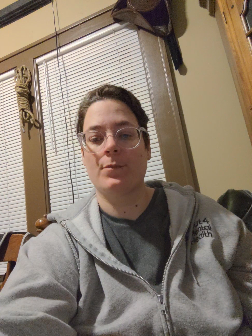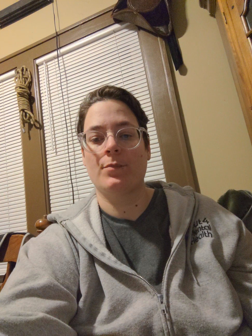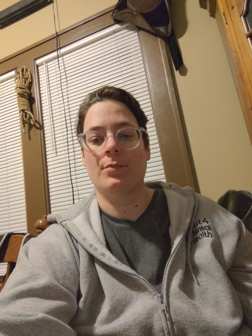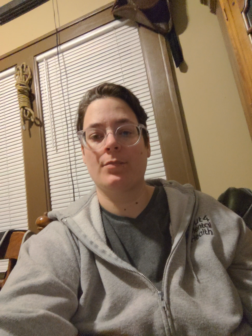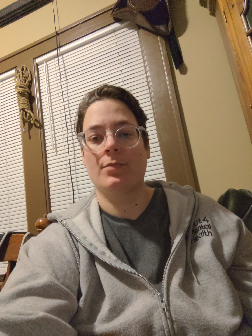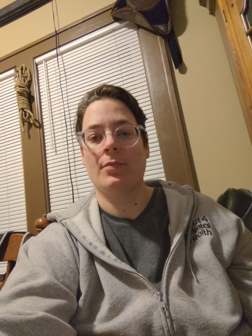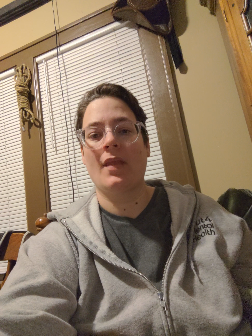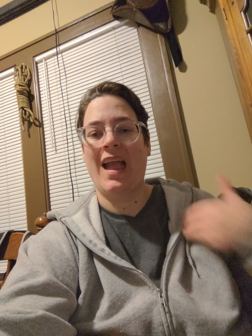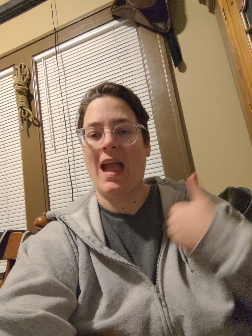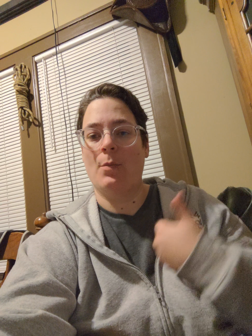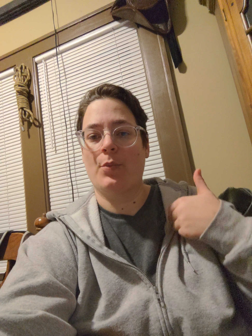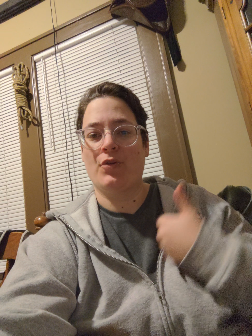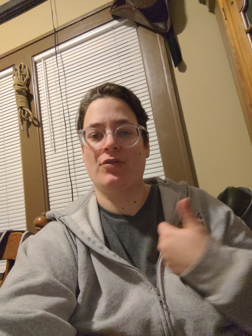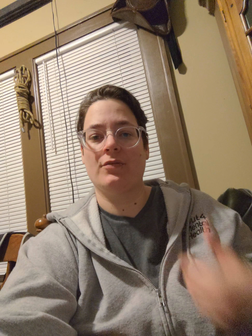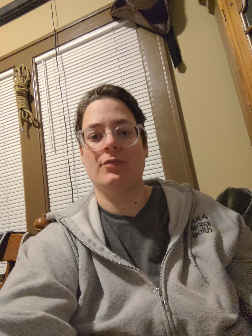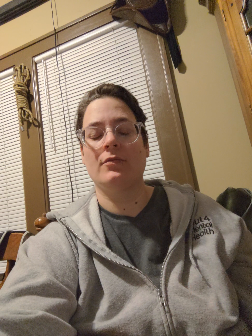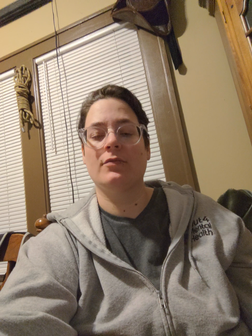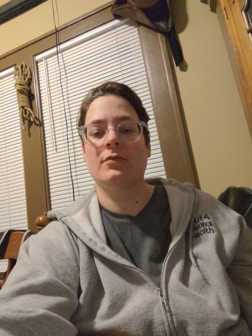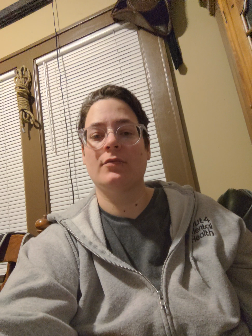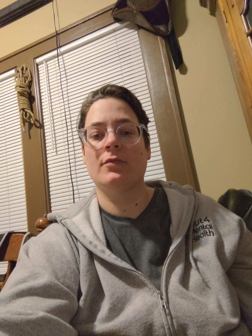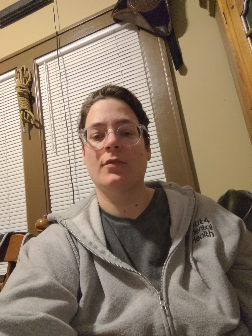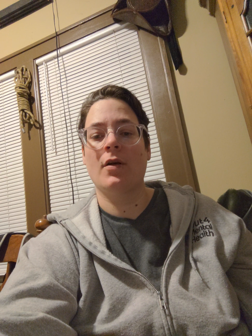animal